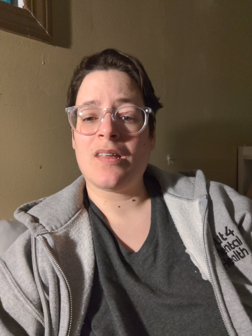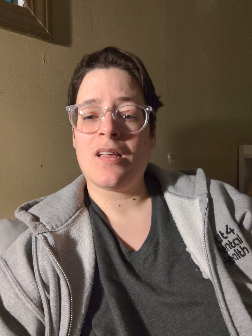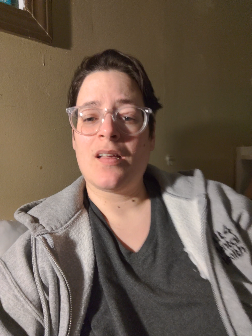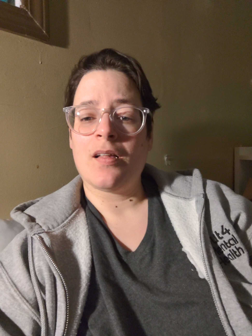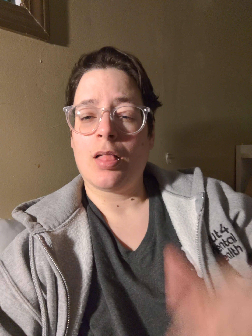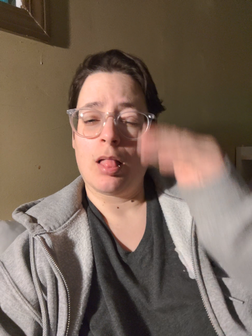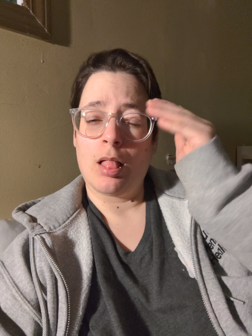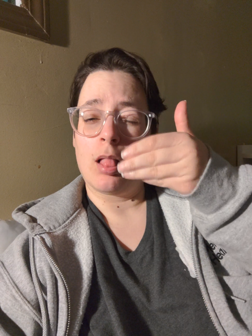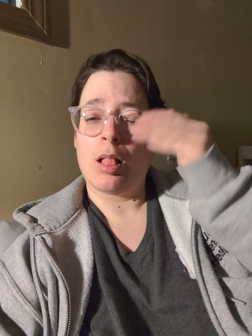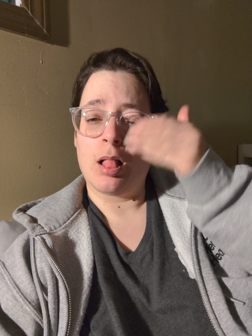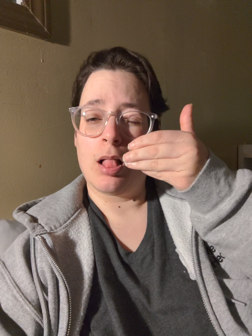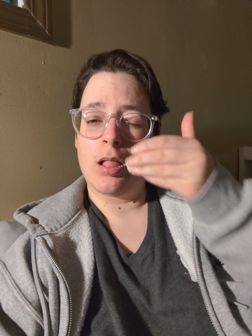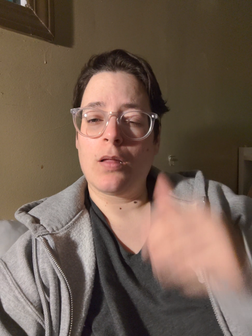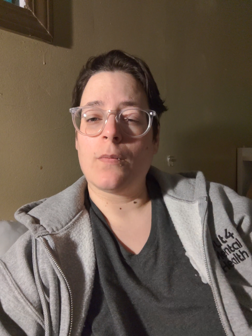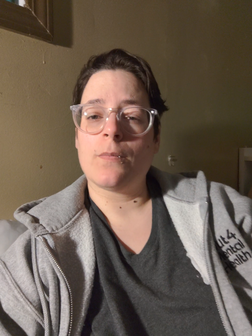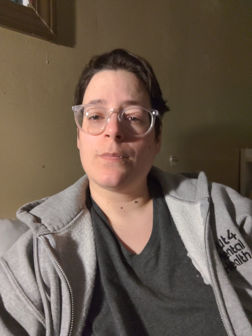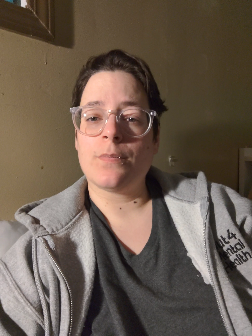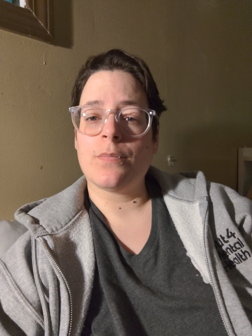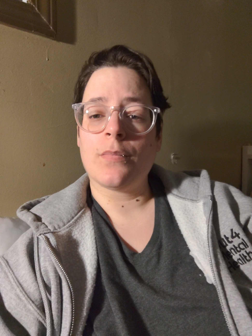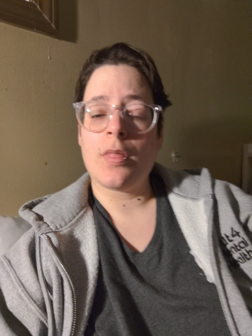sleepy